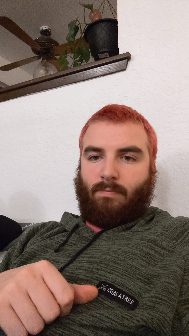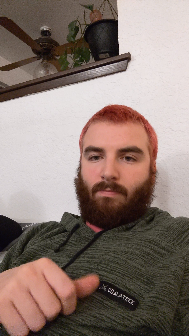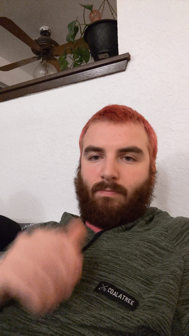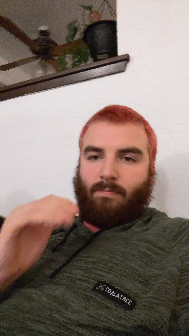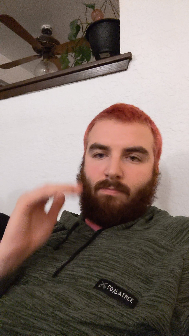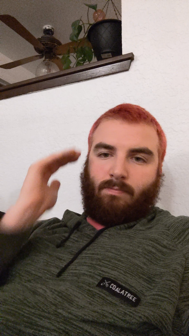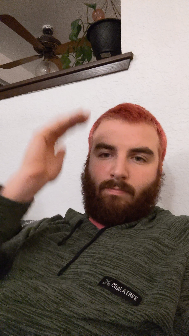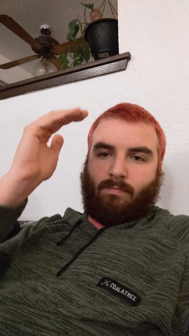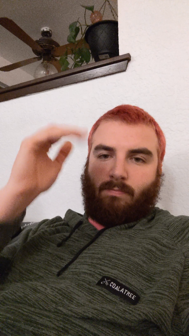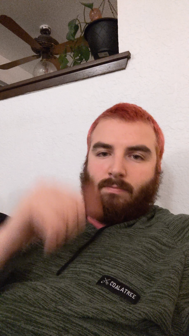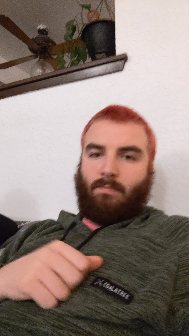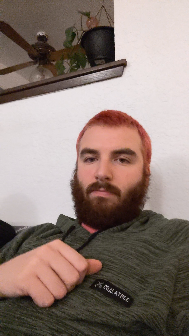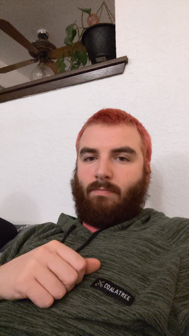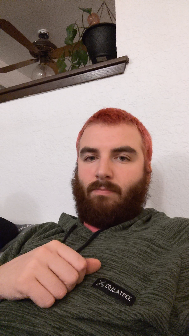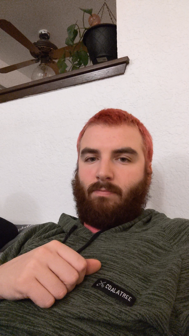big